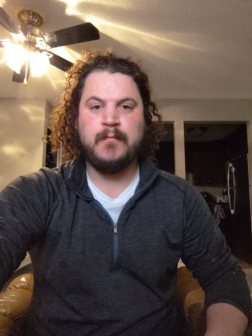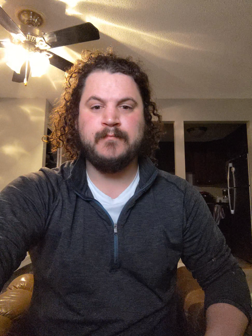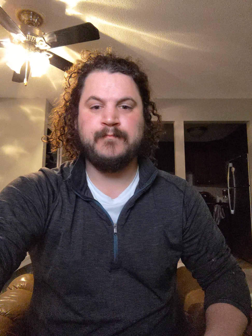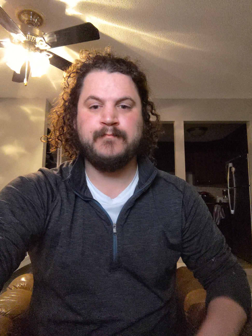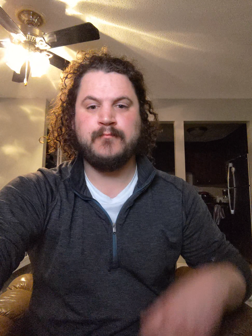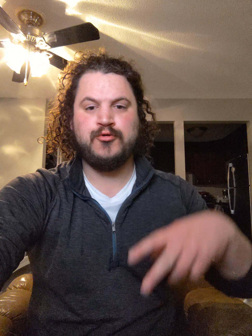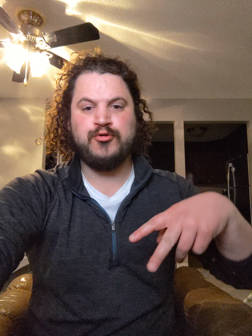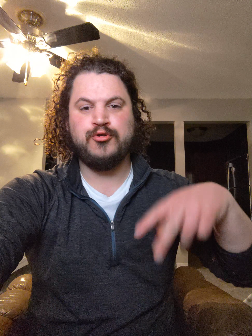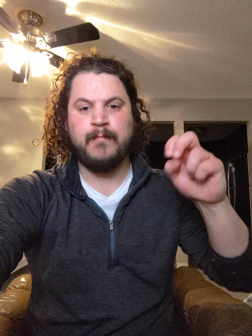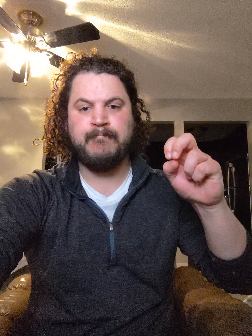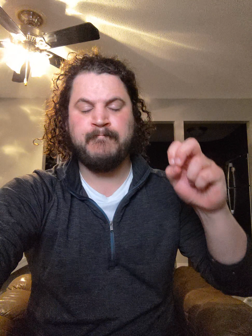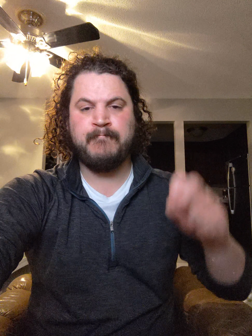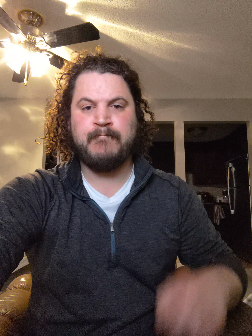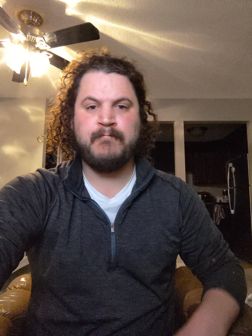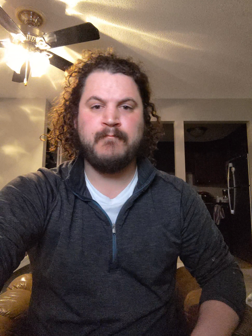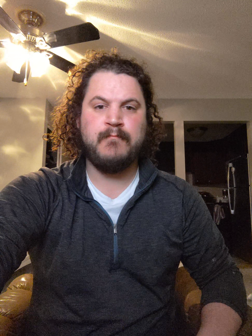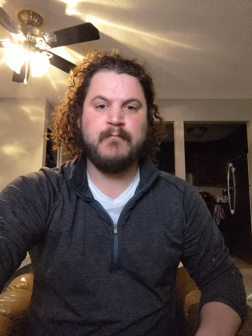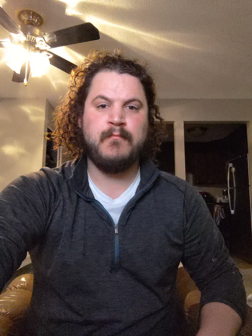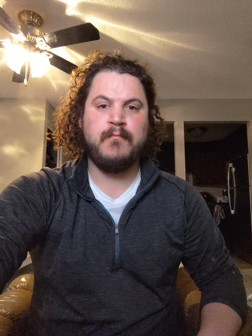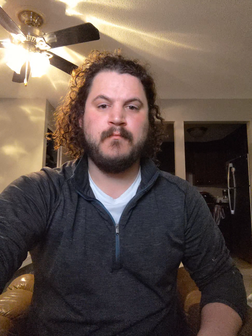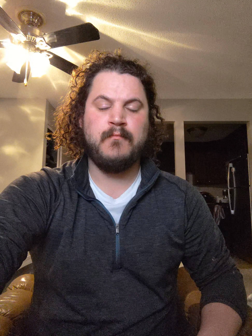jump